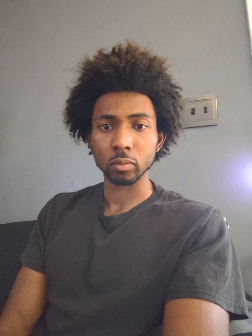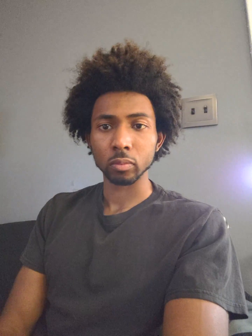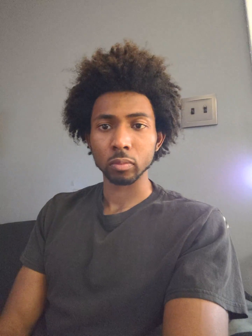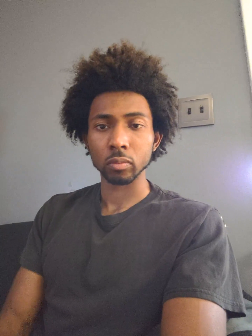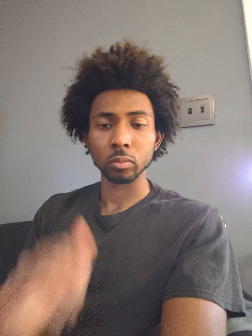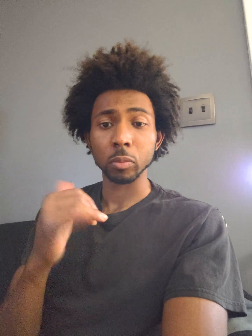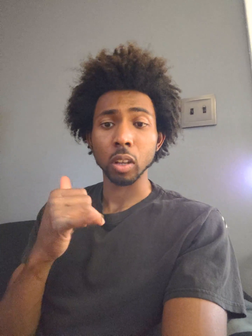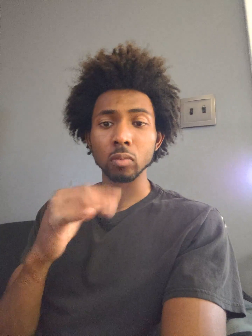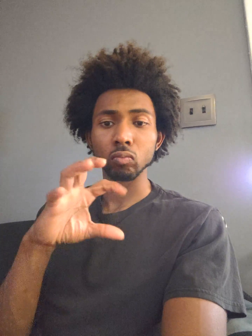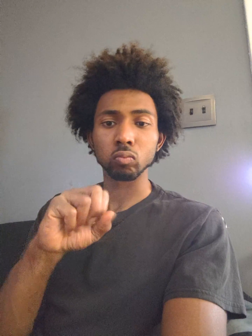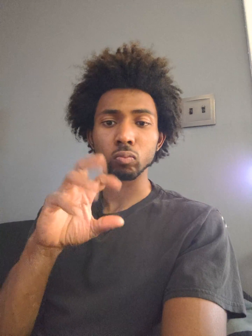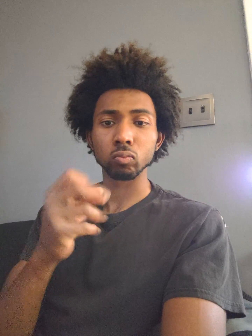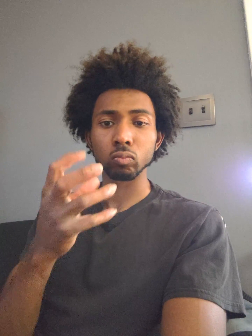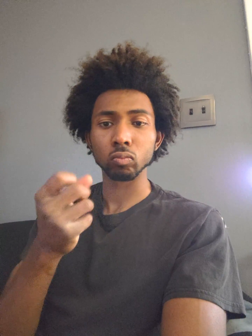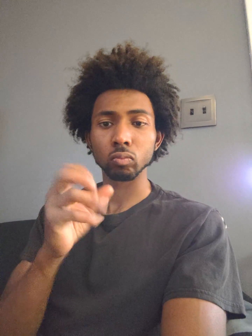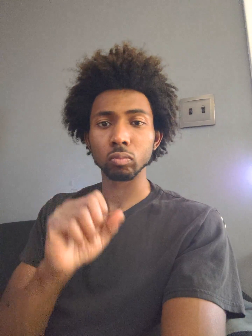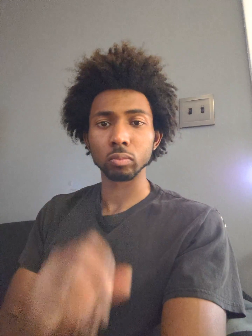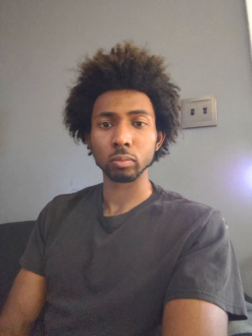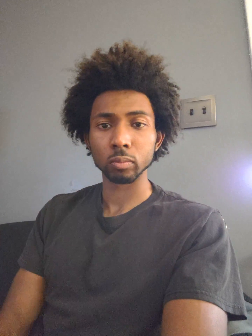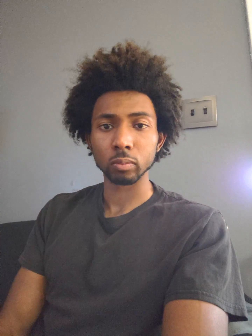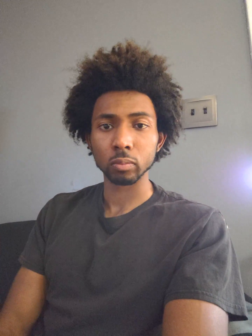play dough